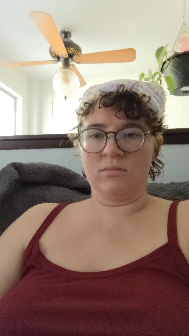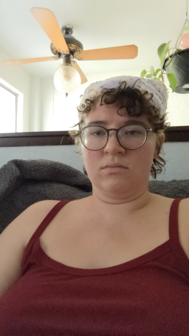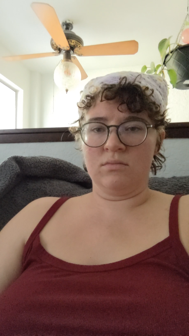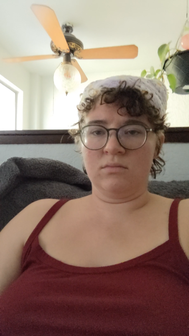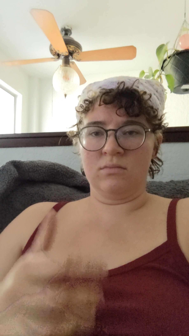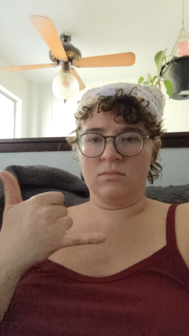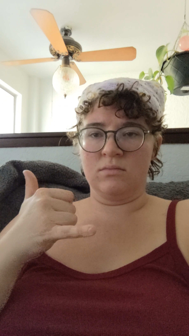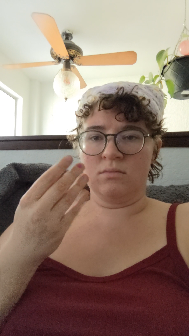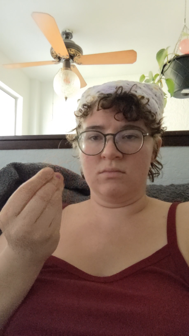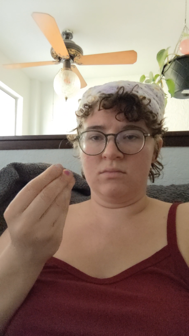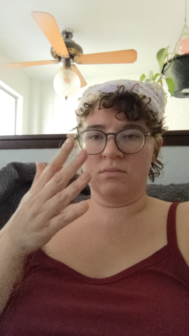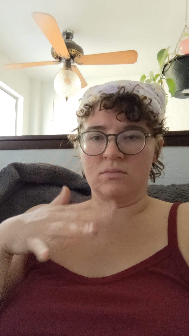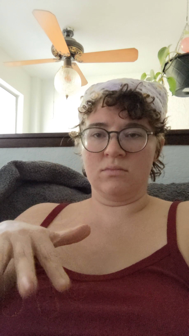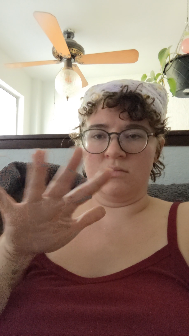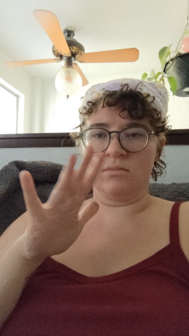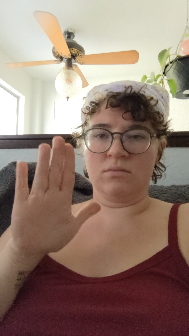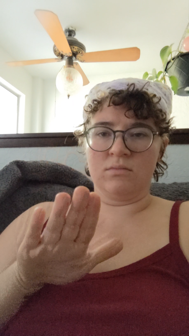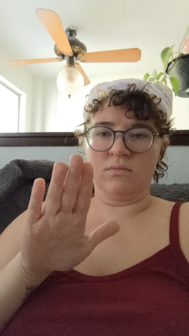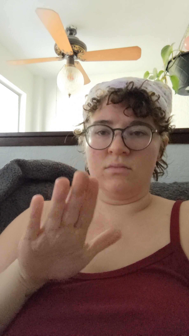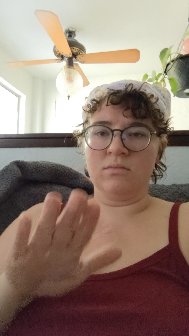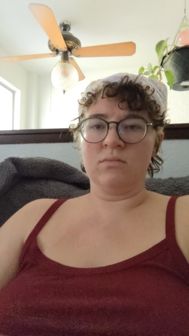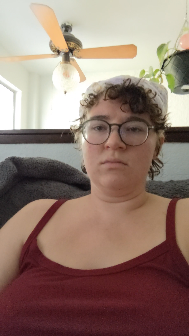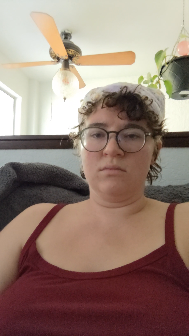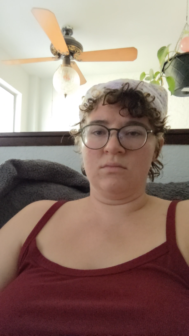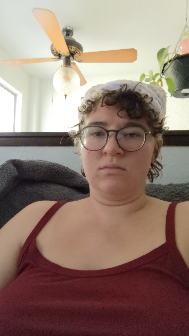playground